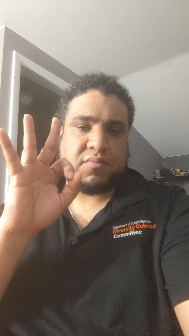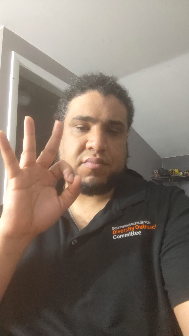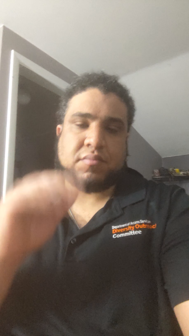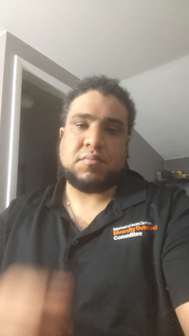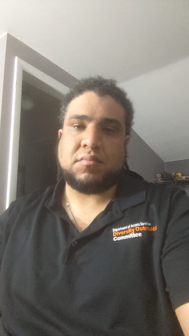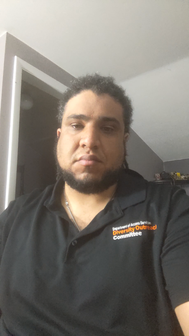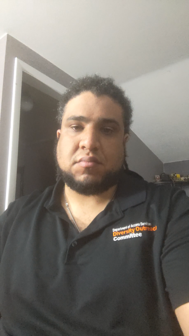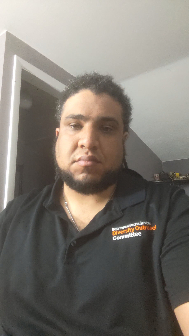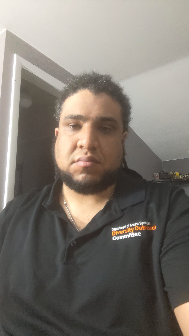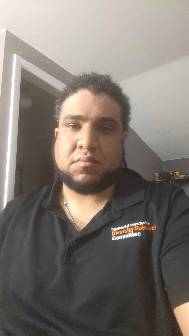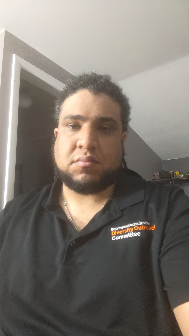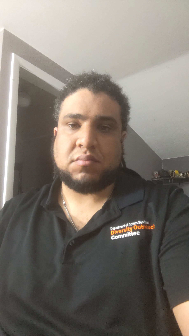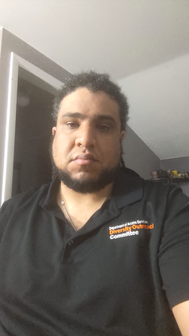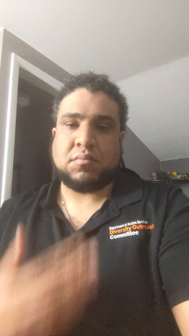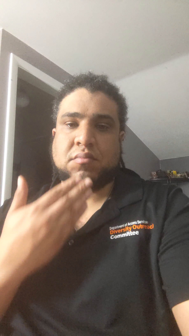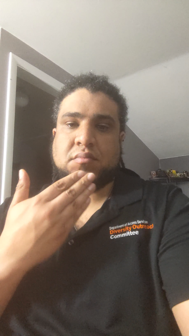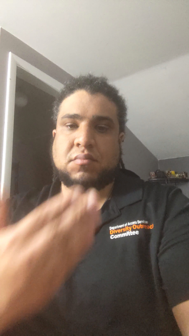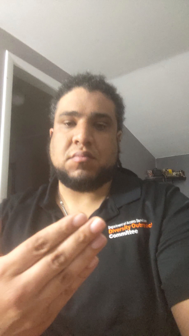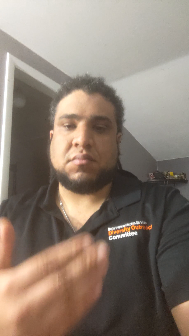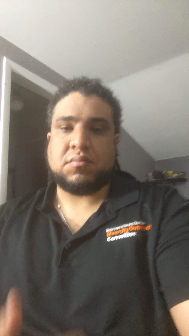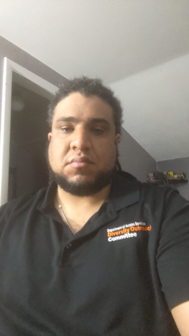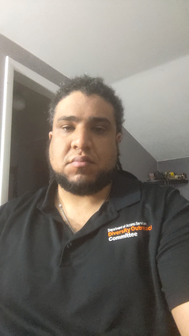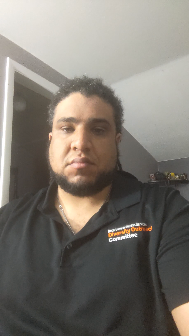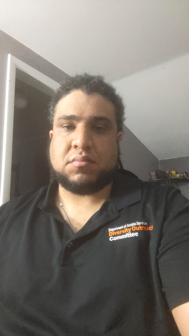good